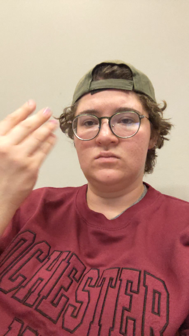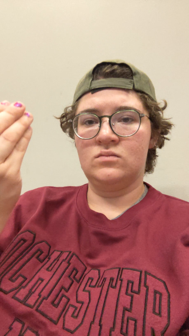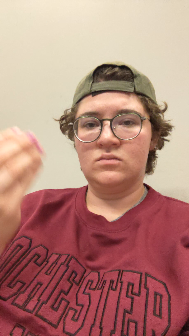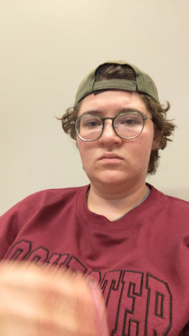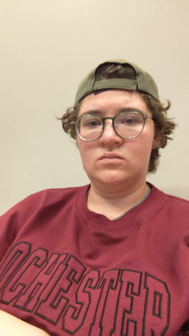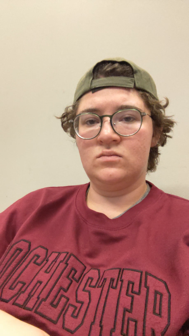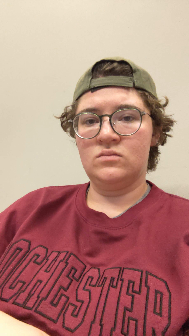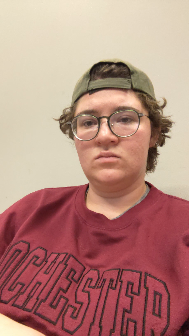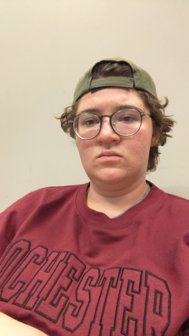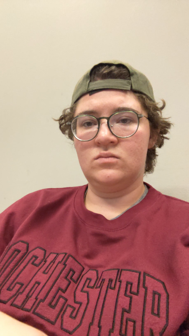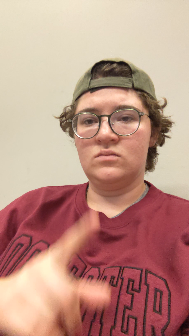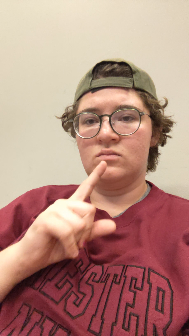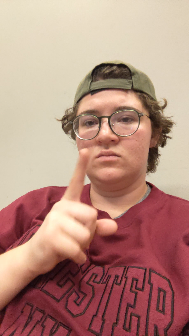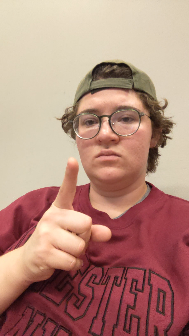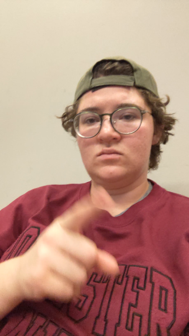is